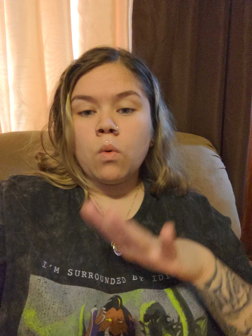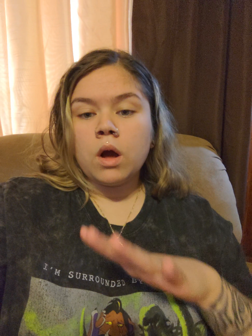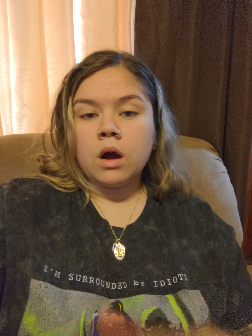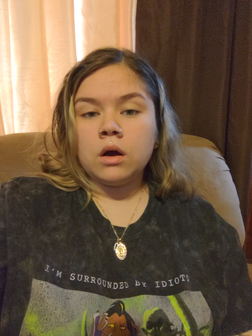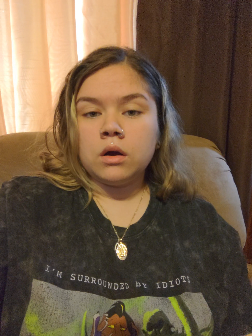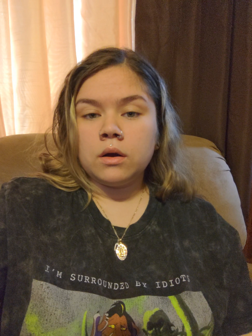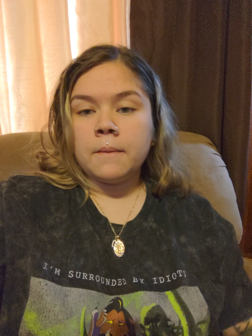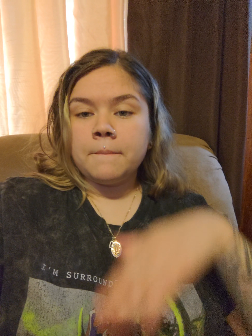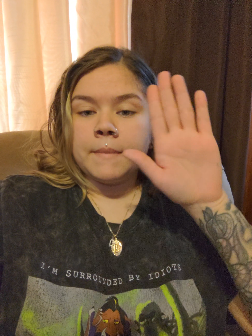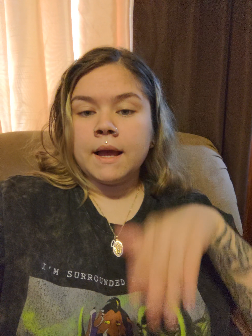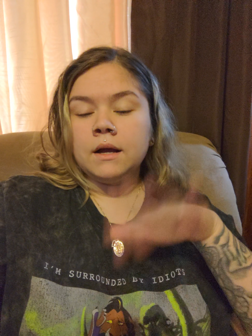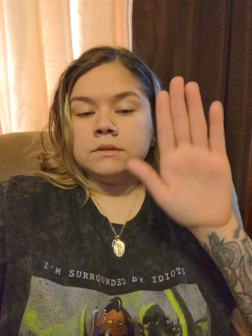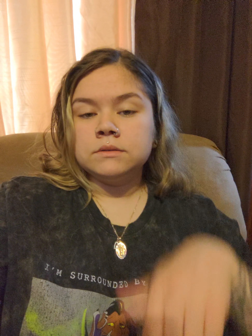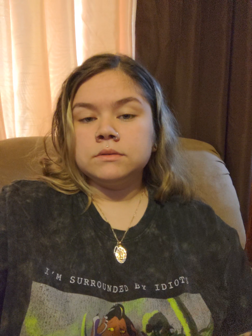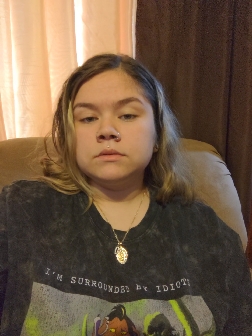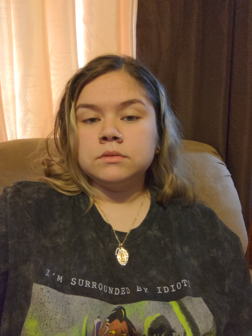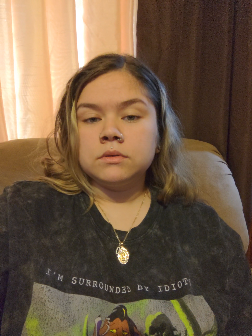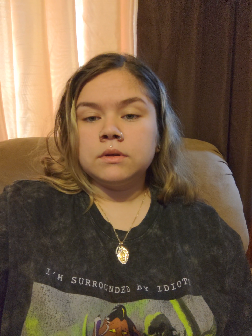paint